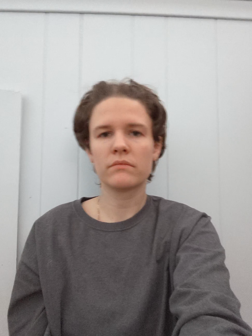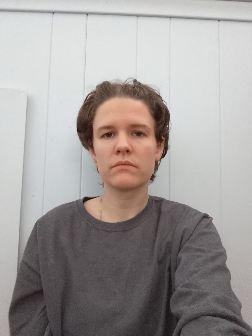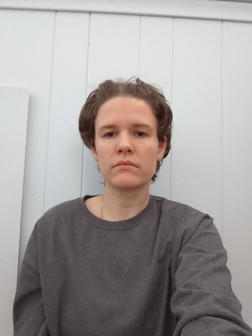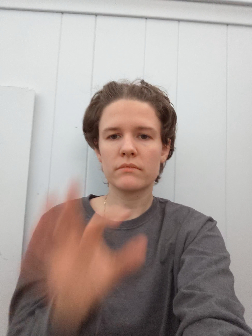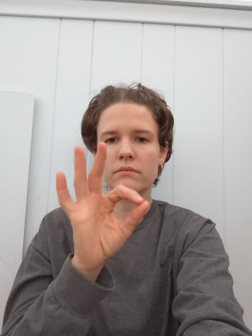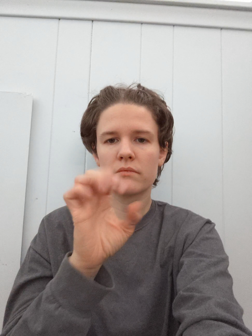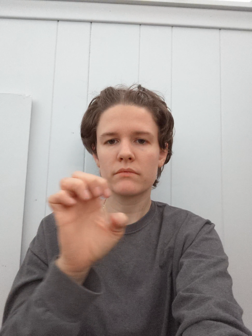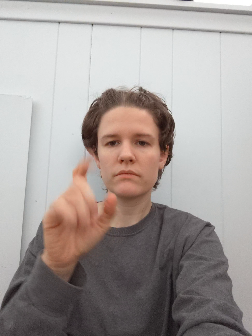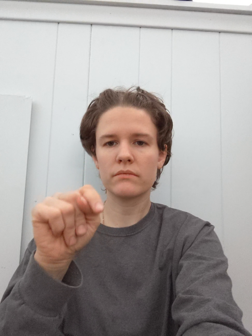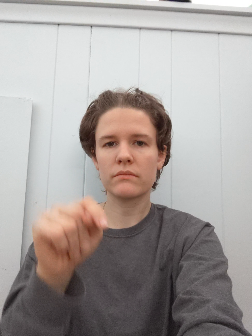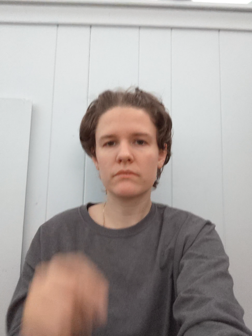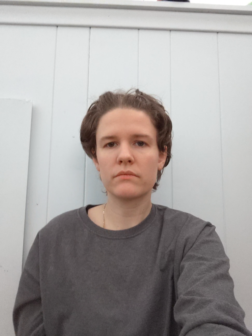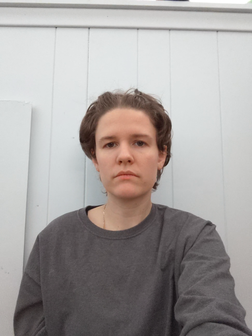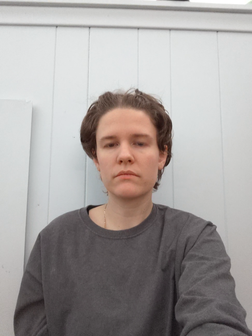feet